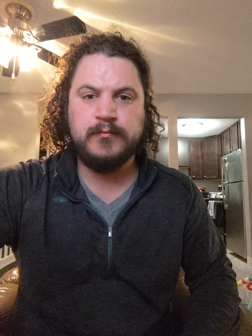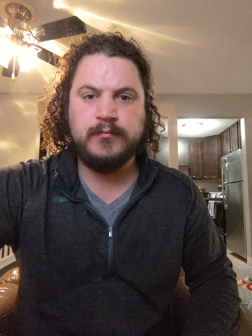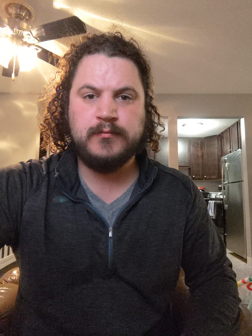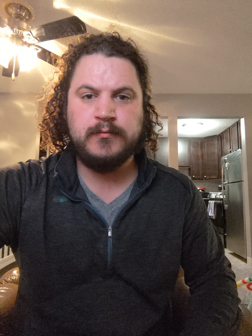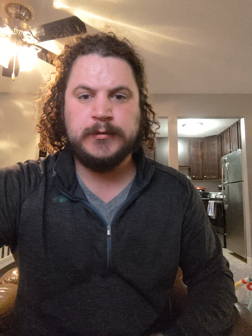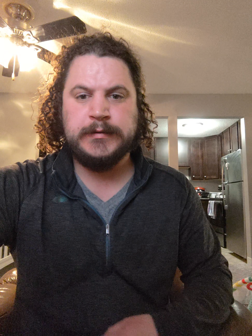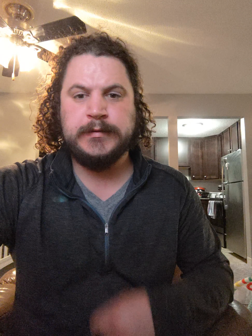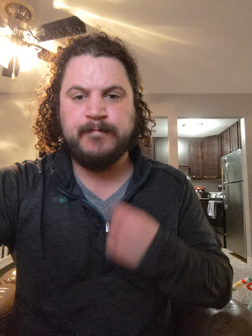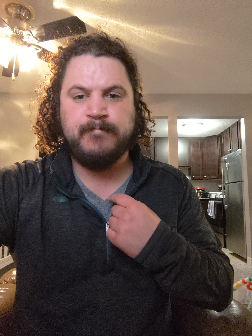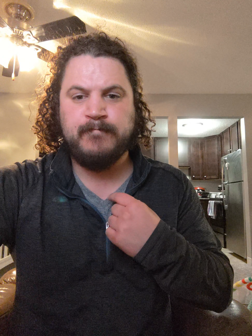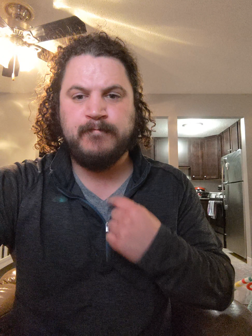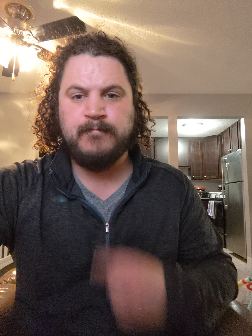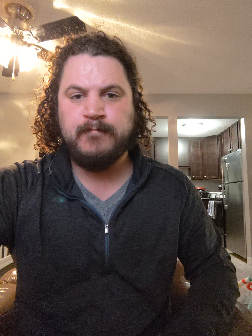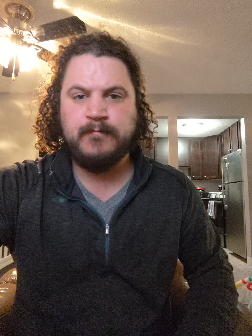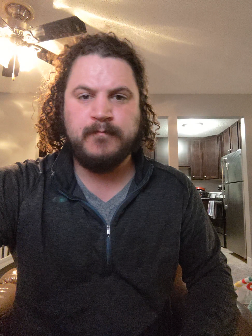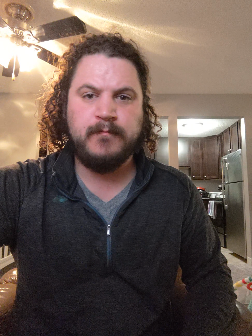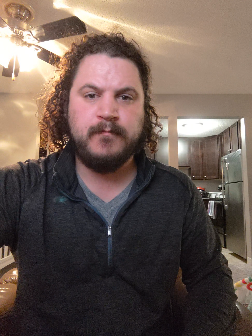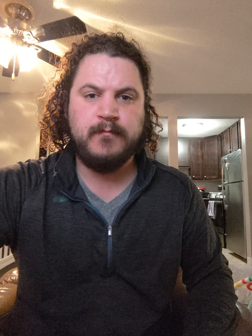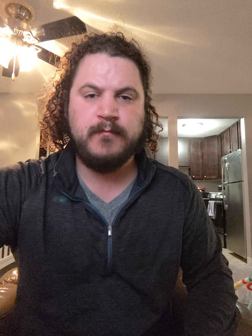zipper